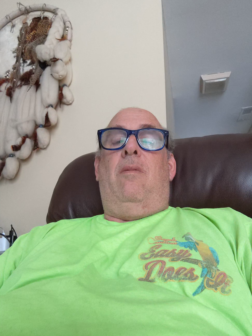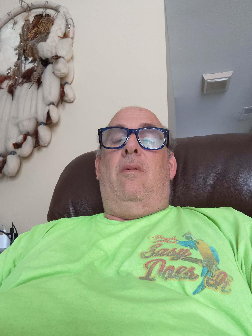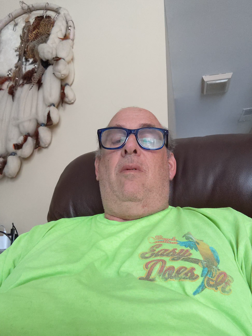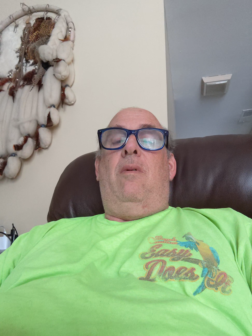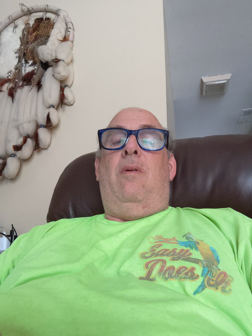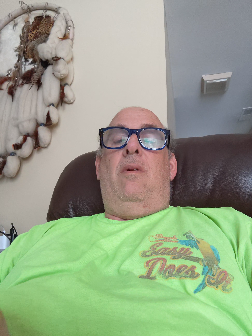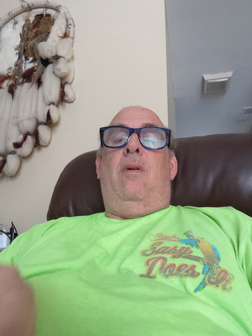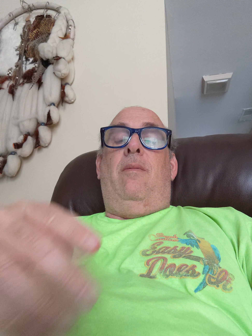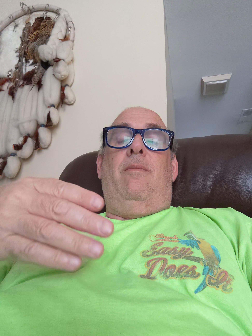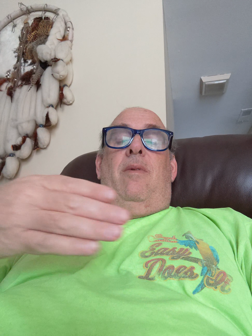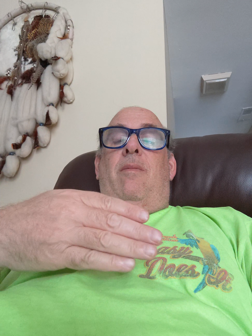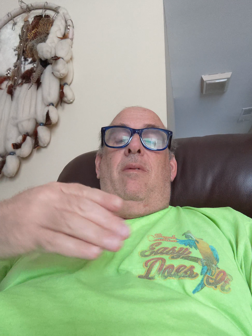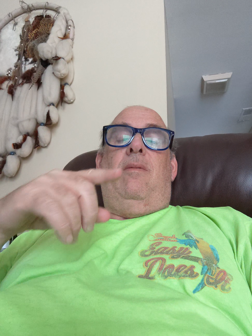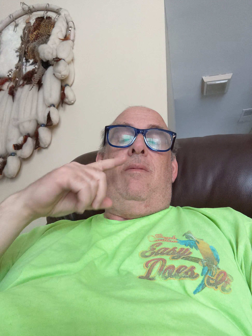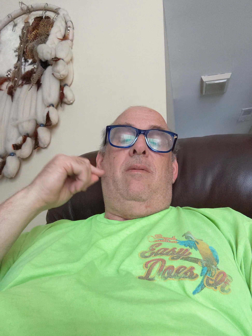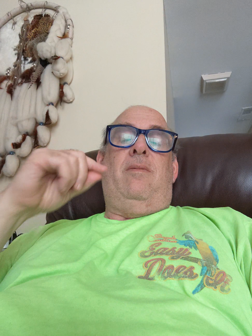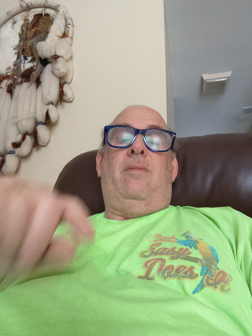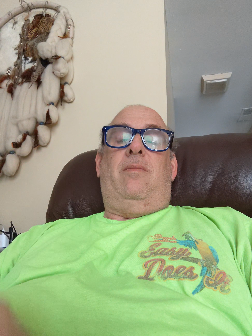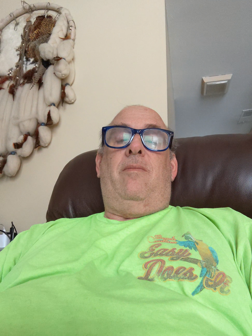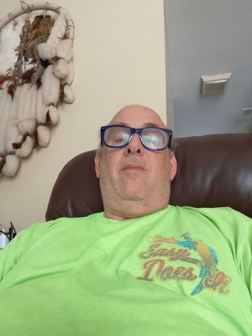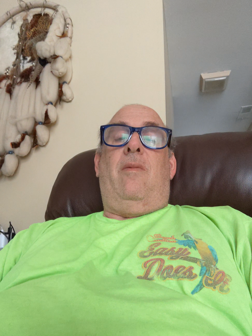kitty